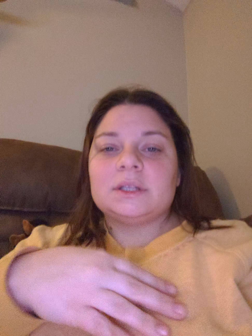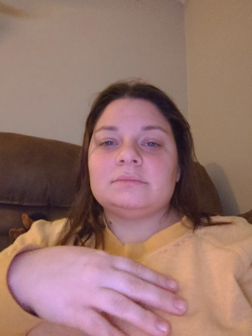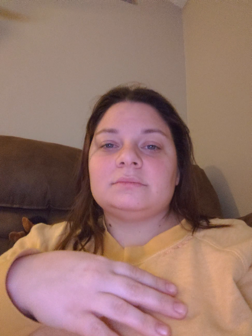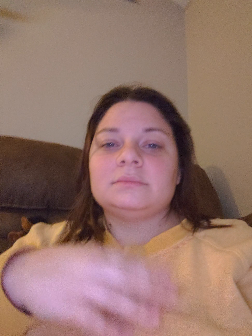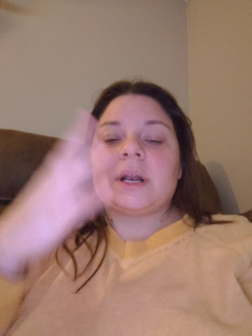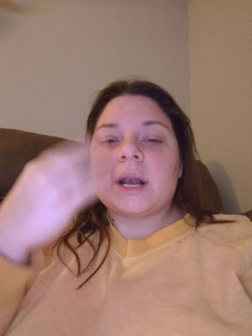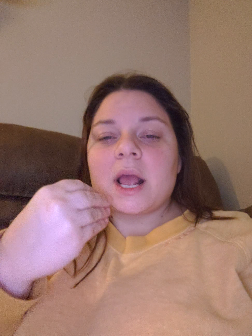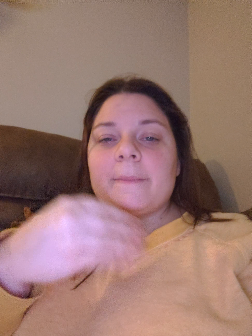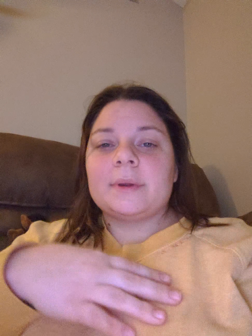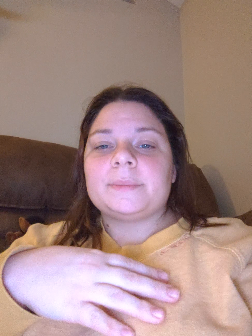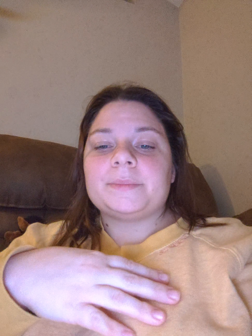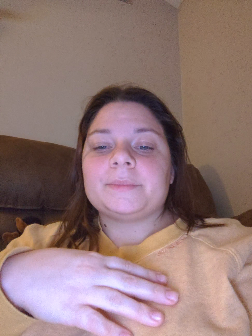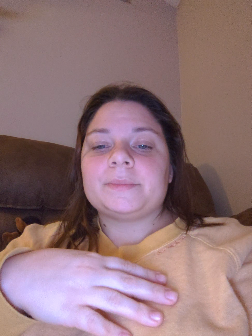nap